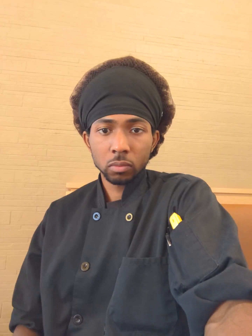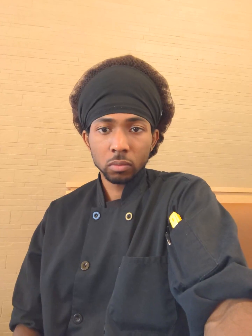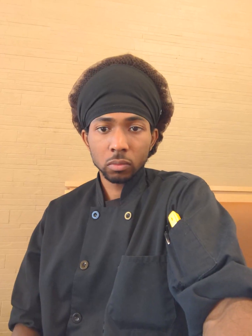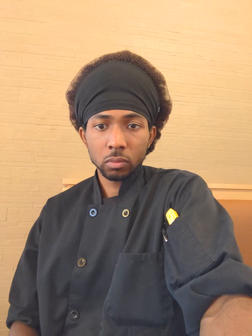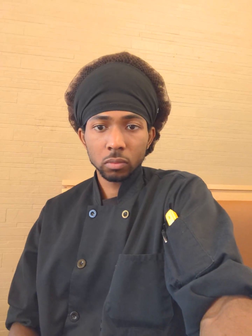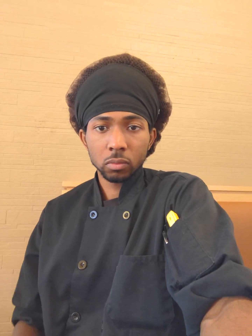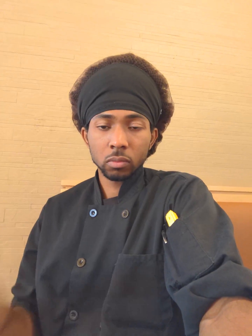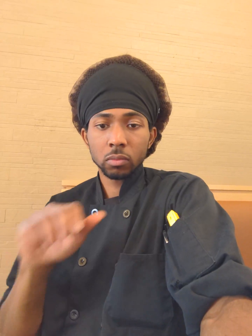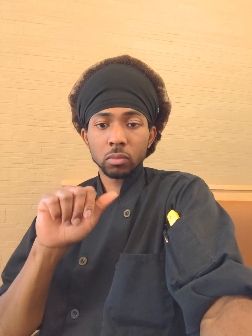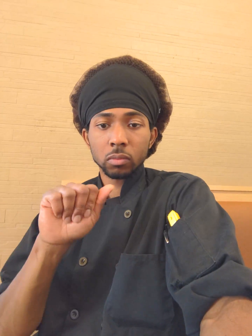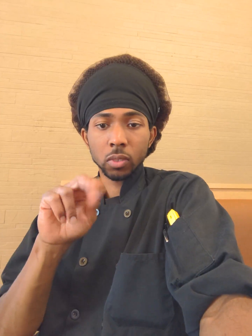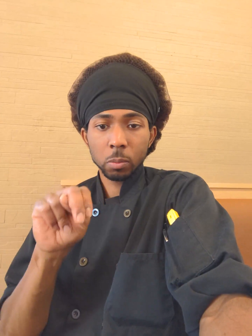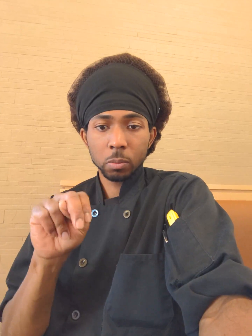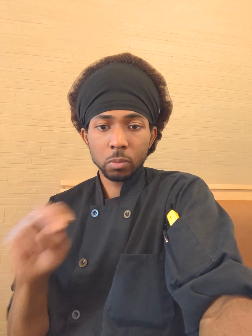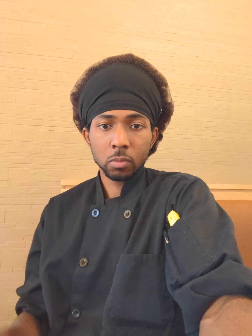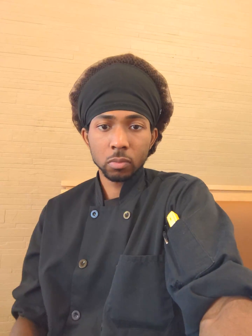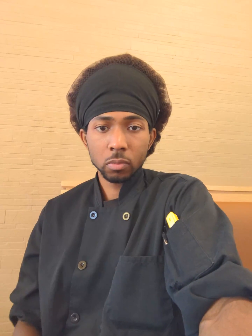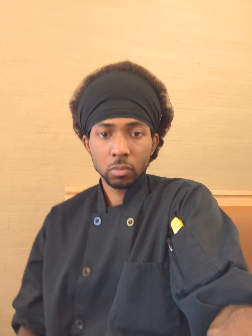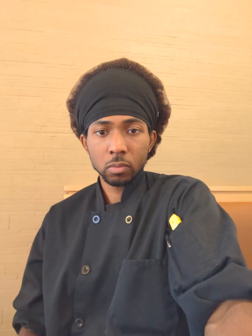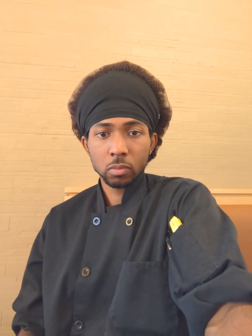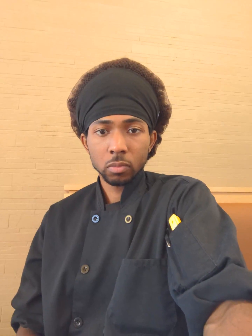an